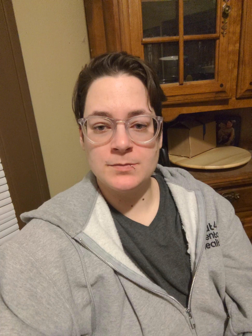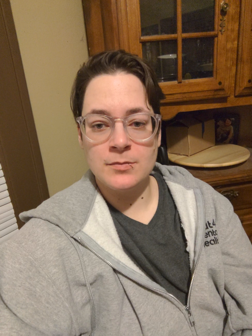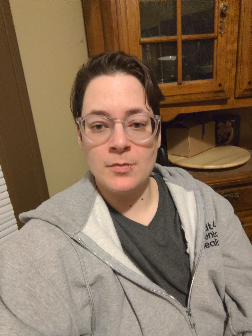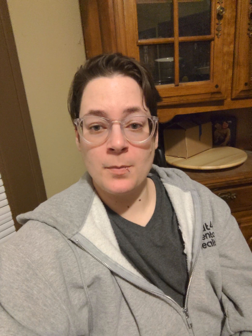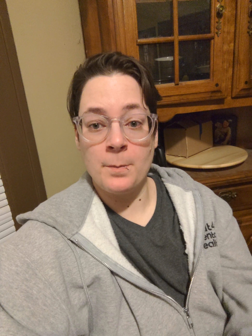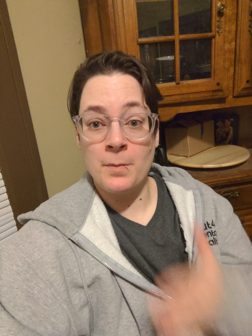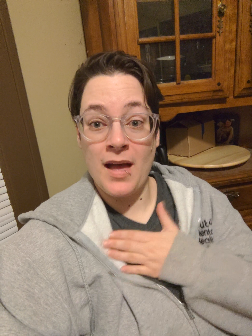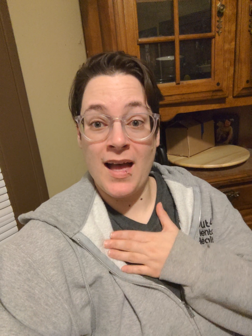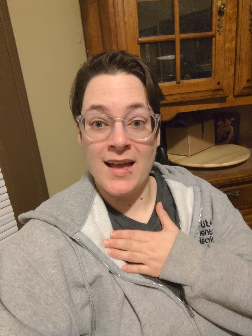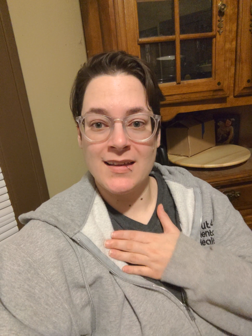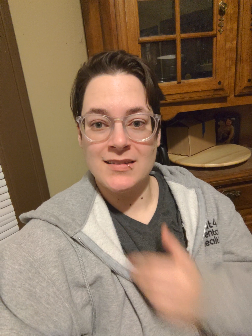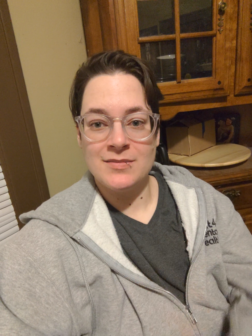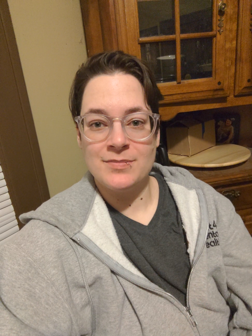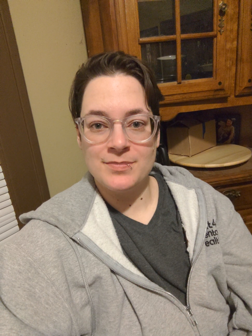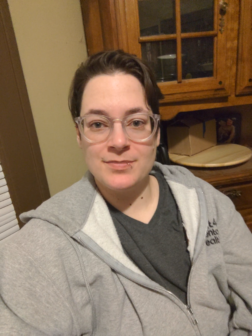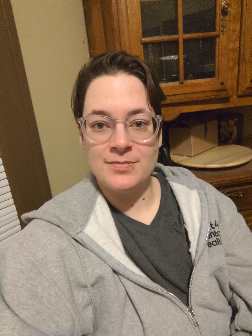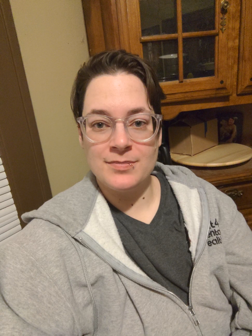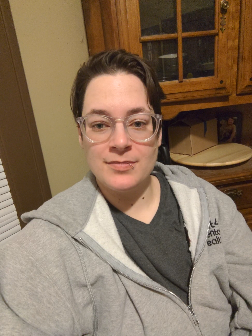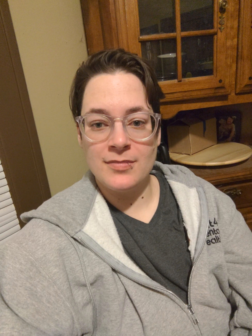my